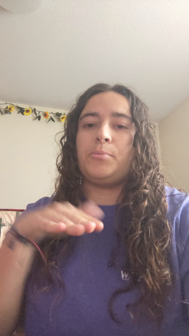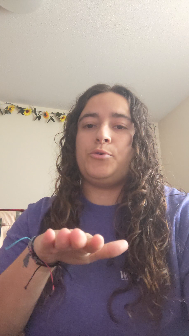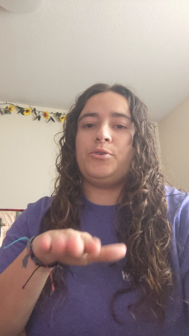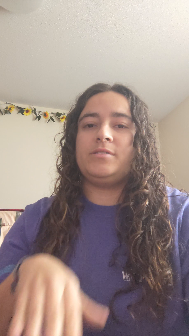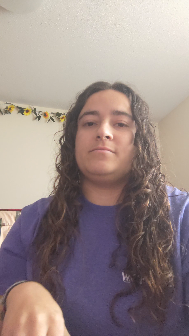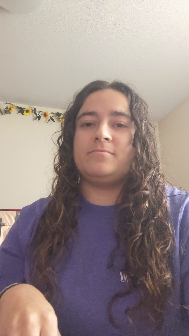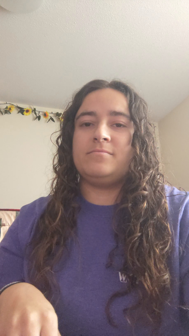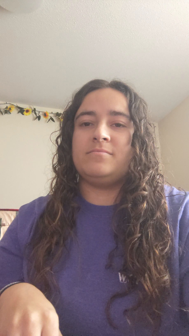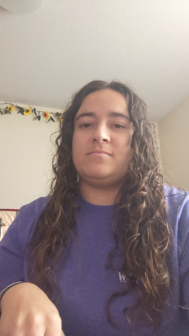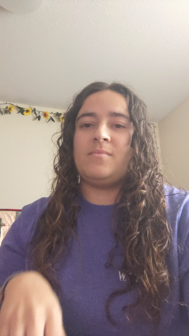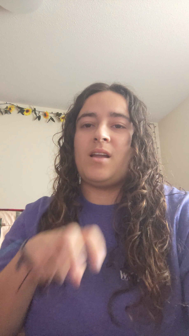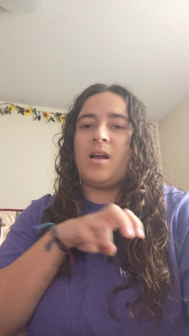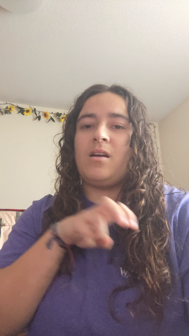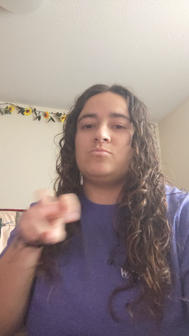couch